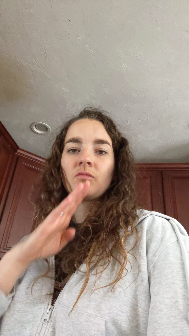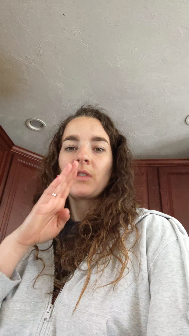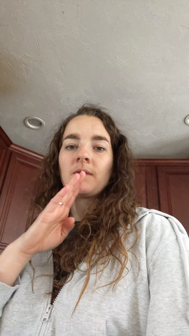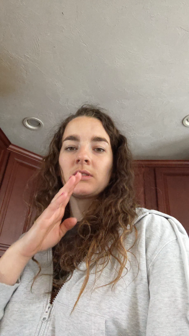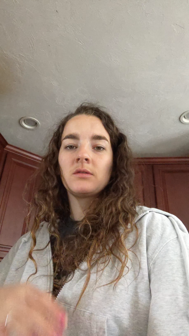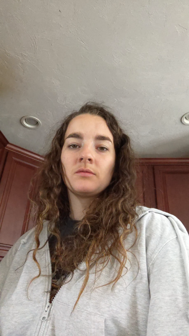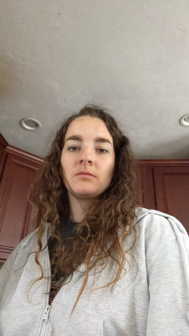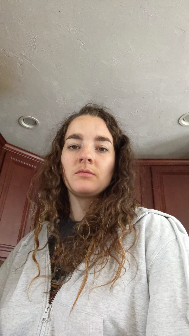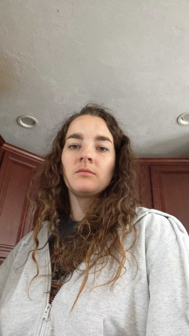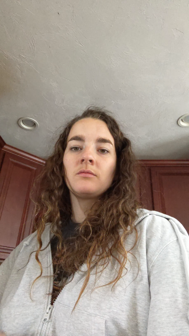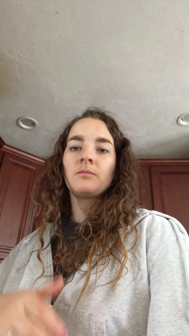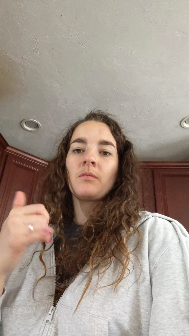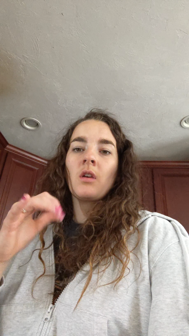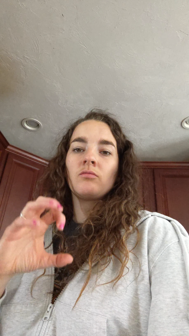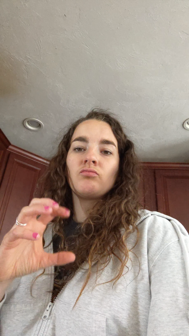play dough